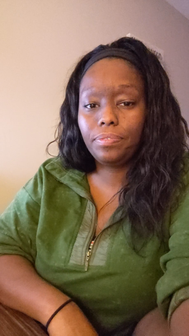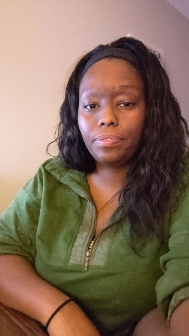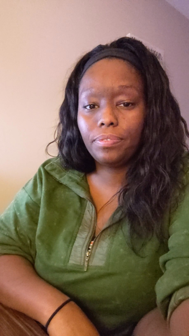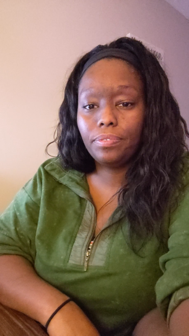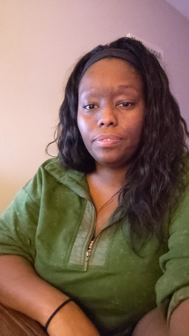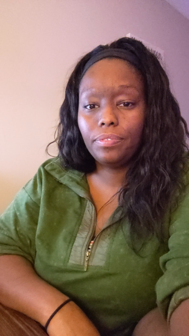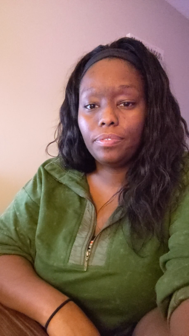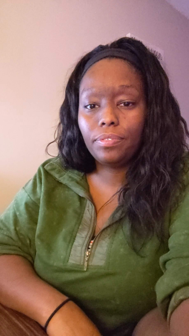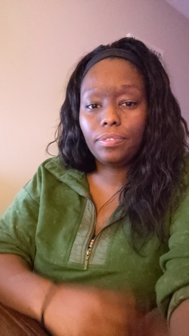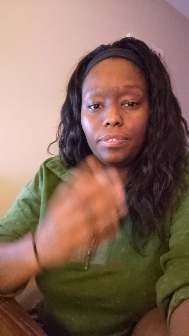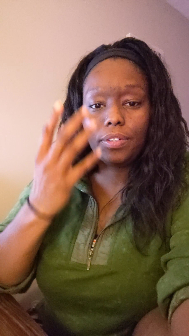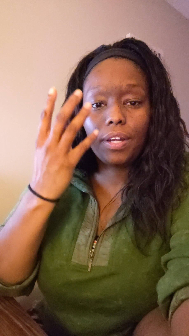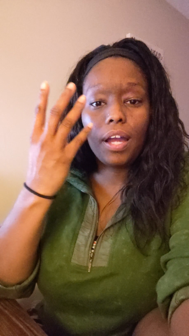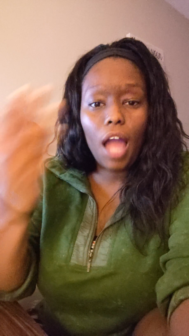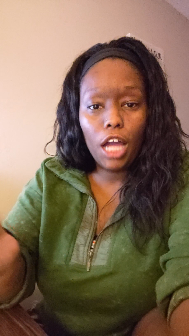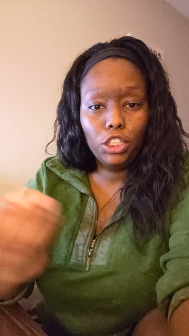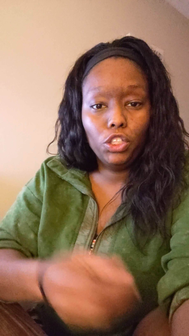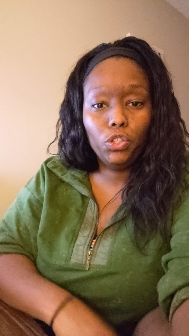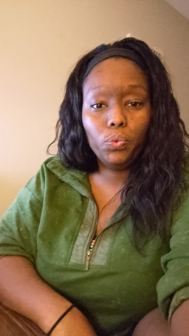got to